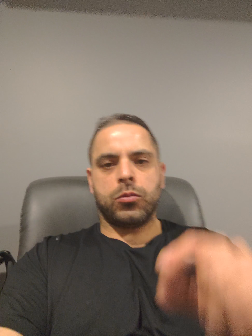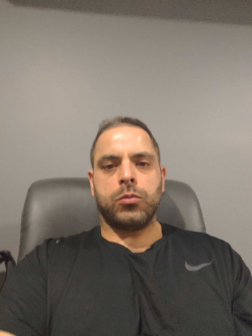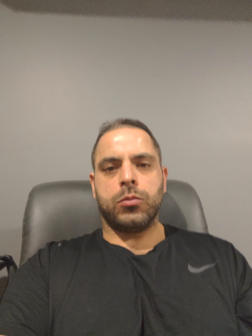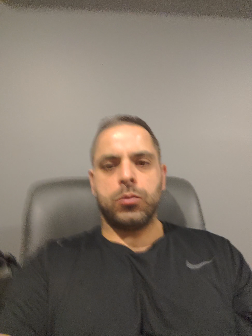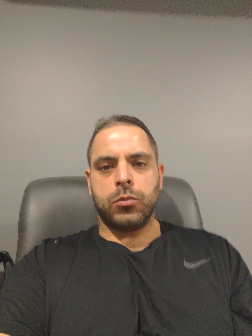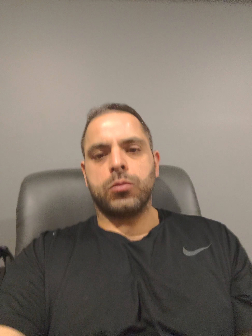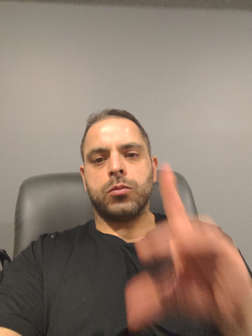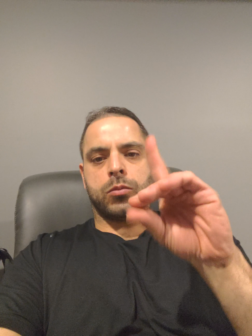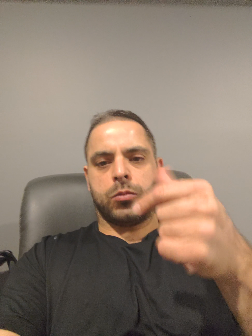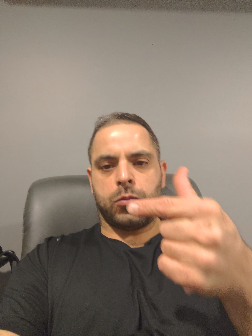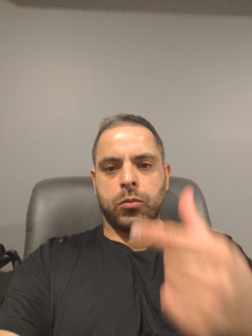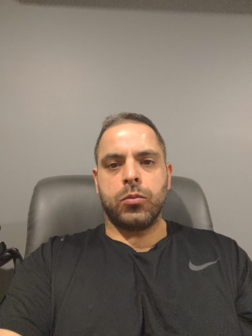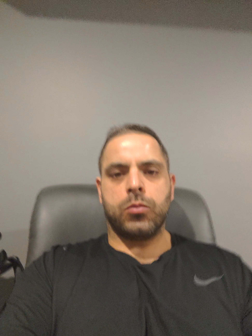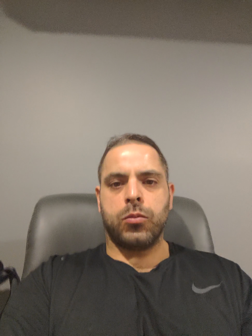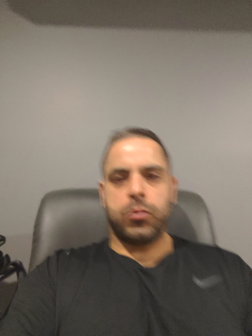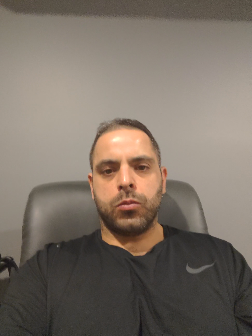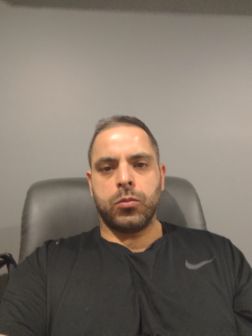dog